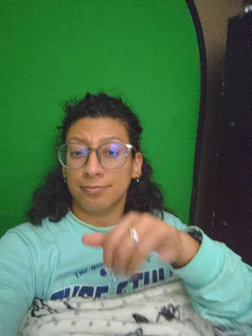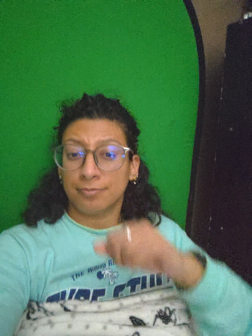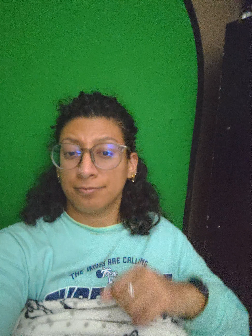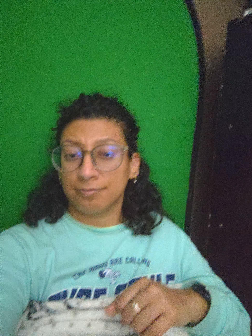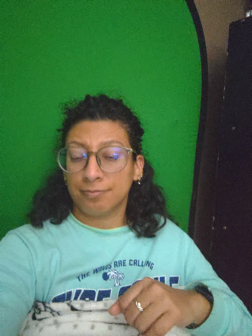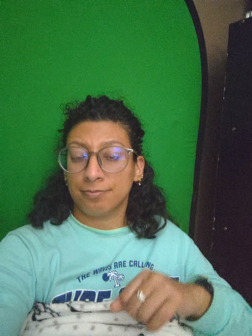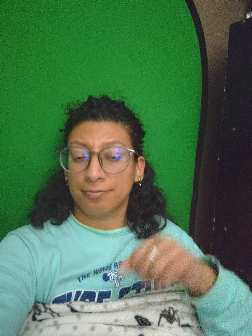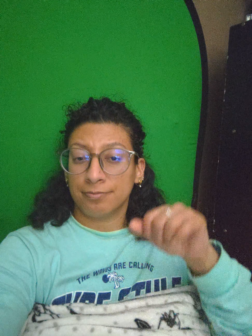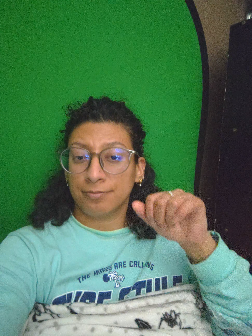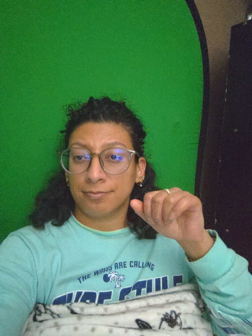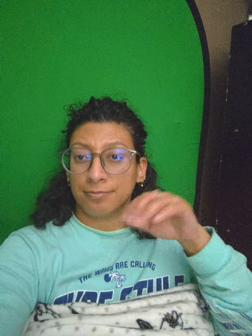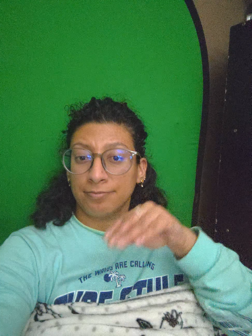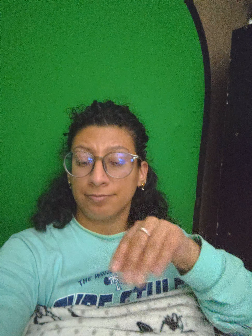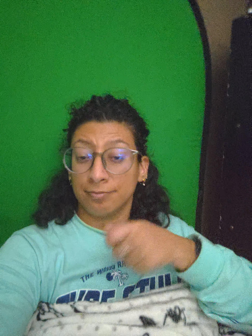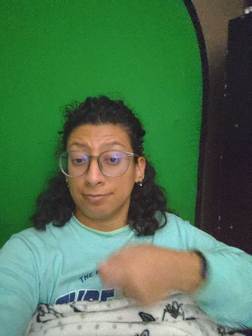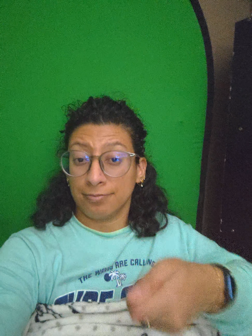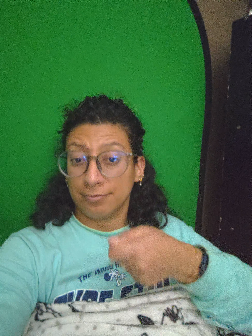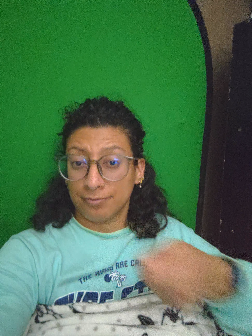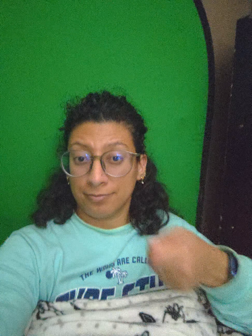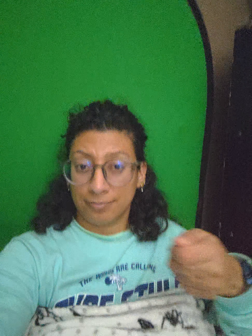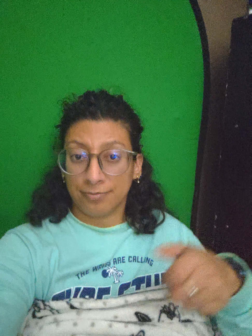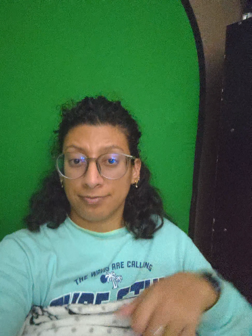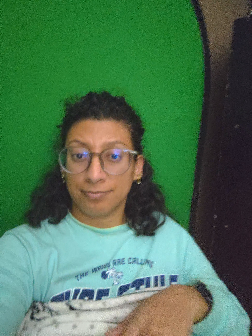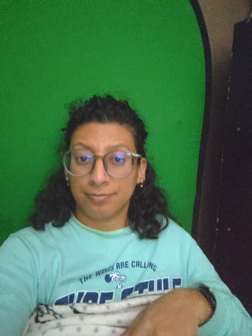vacuum